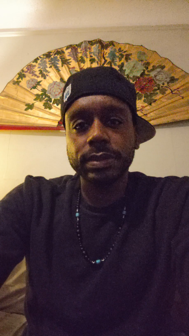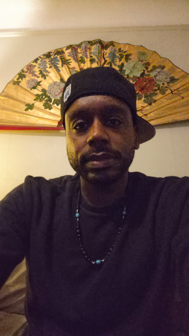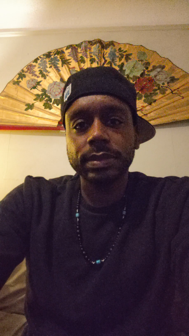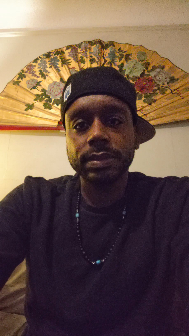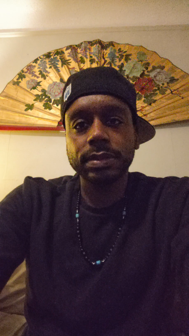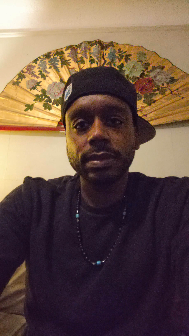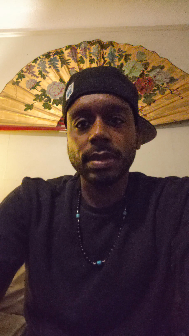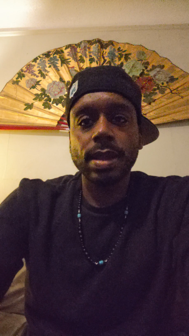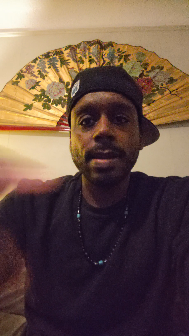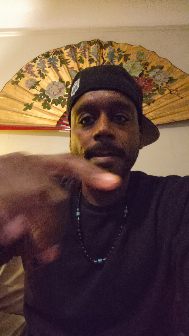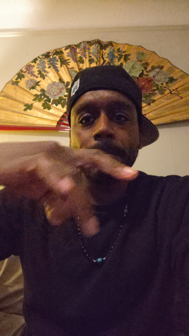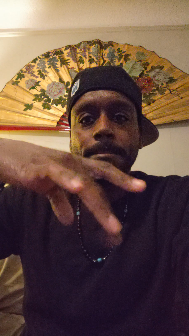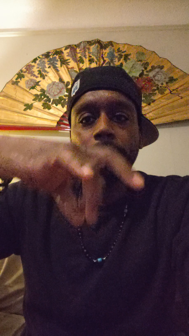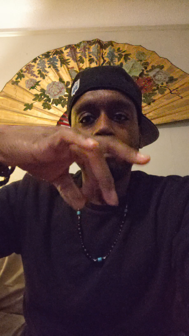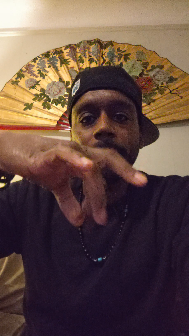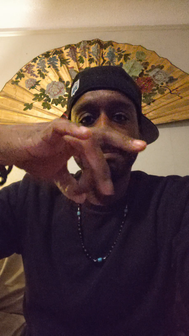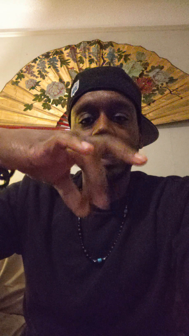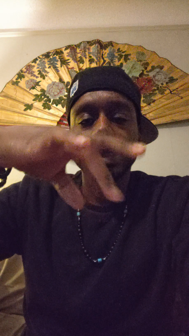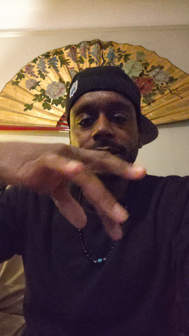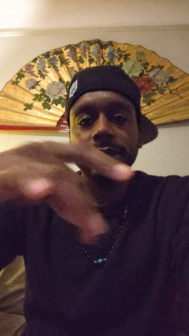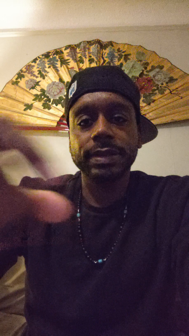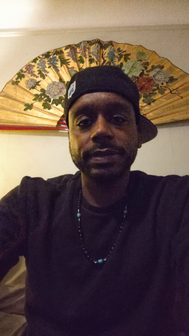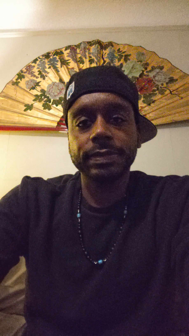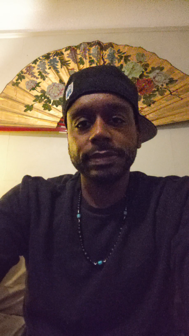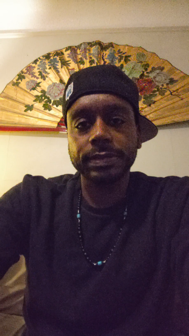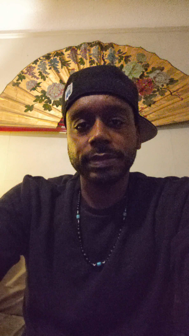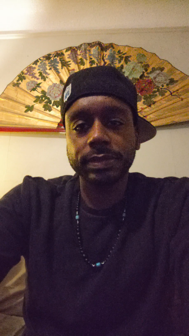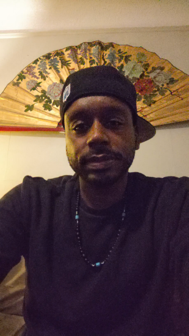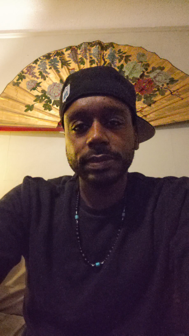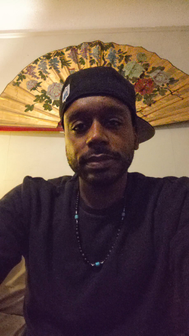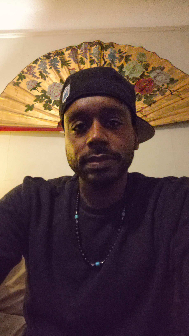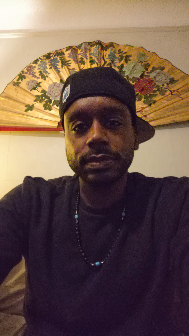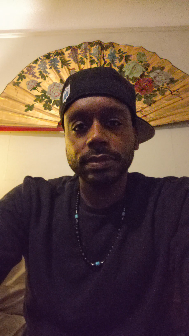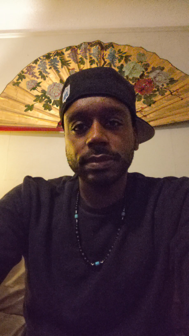pumpkin